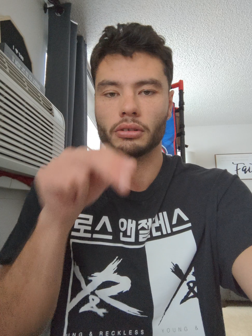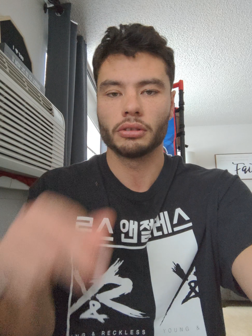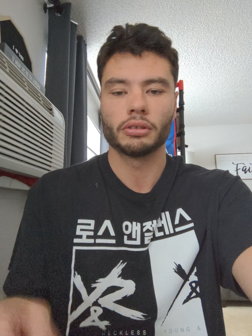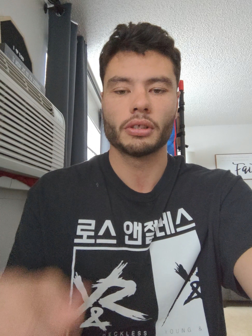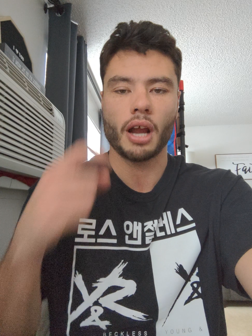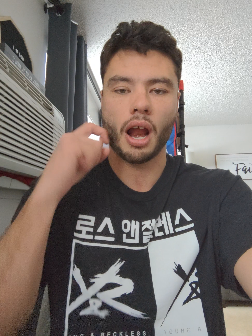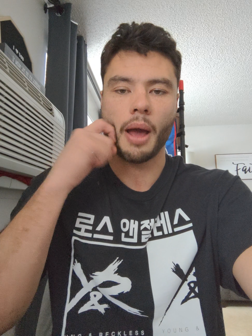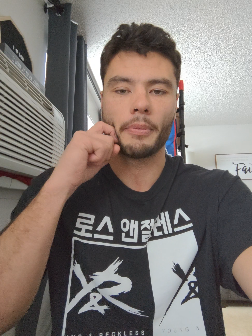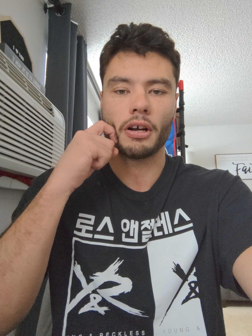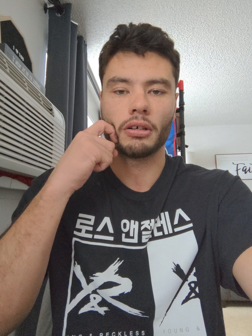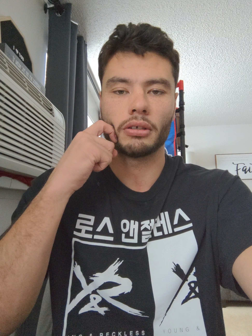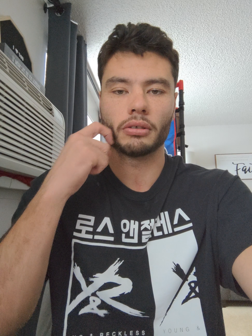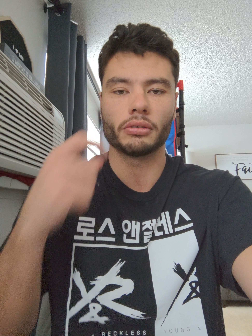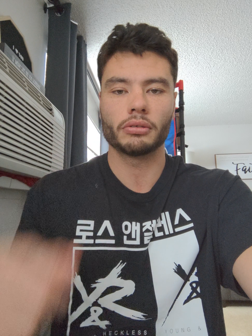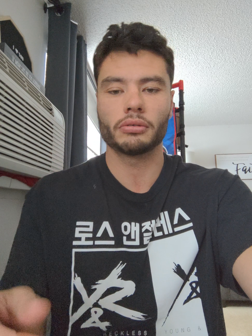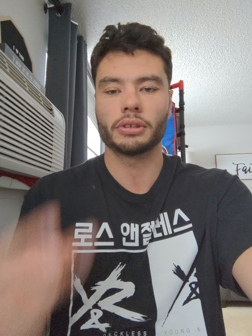apple